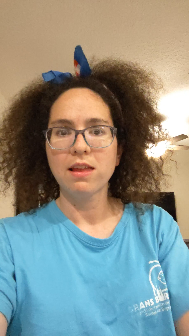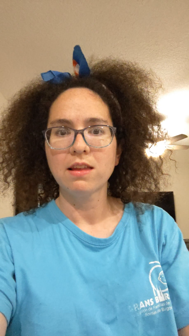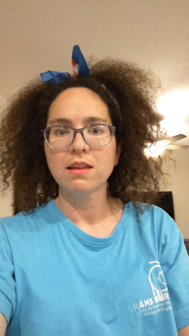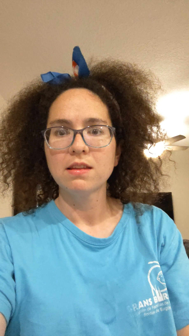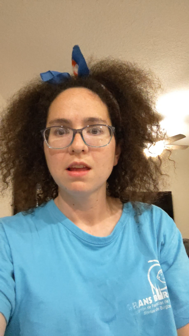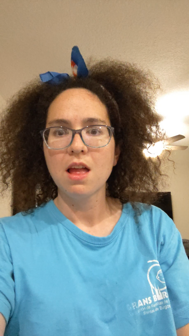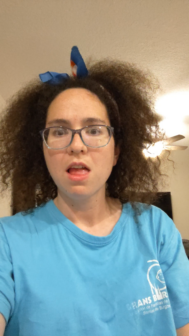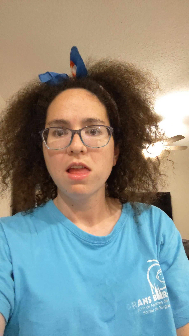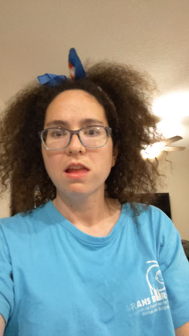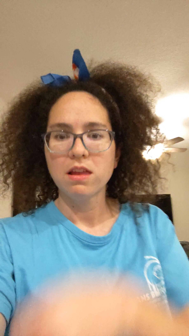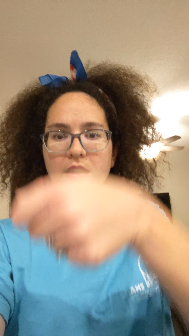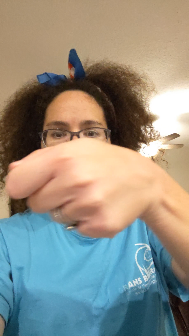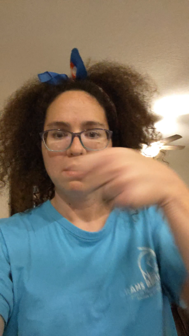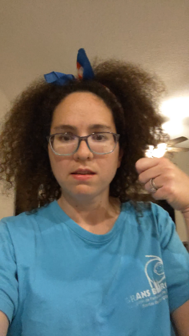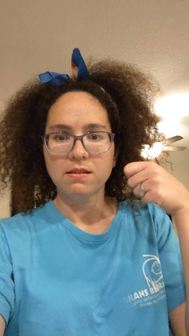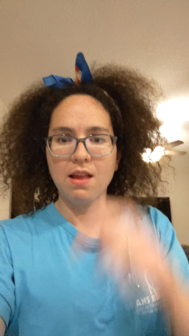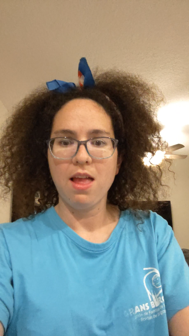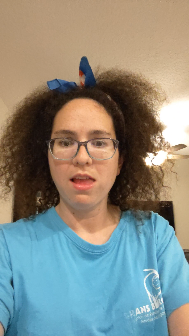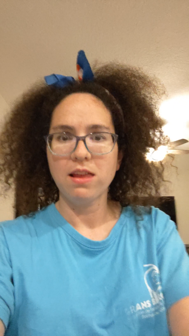pull